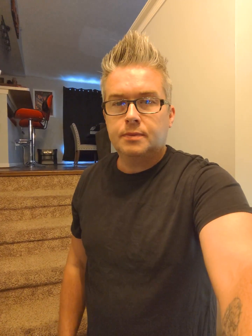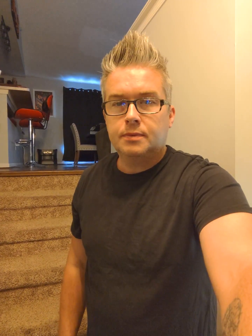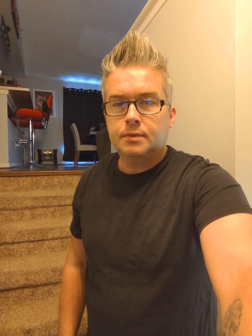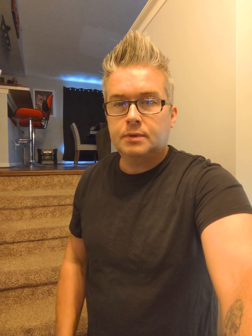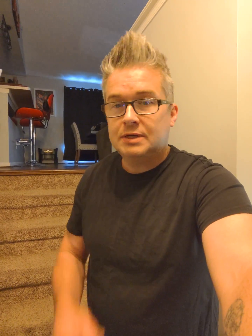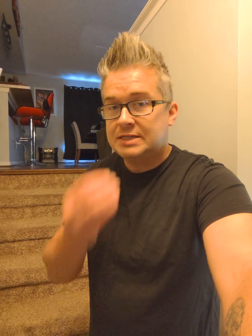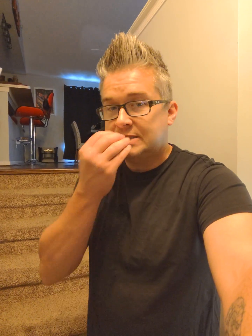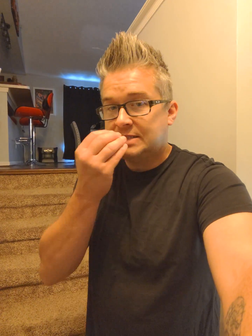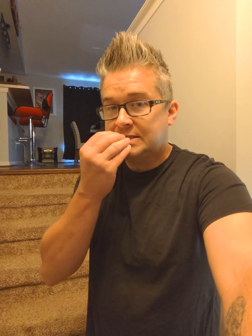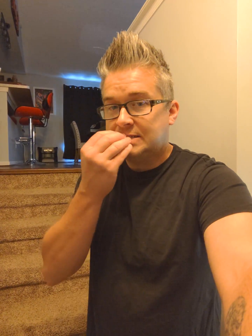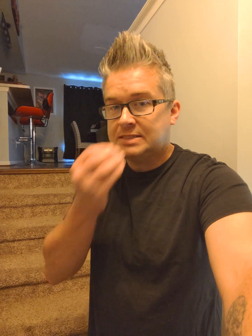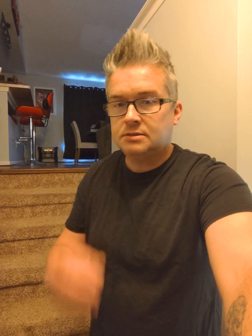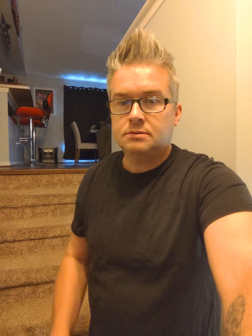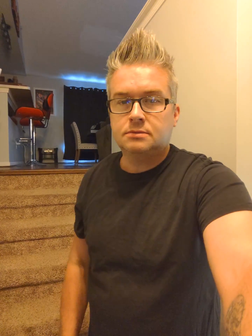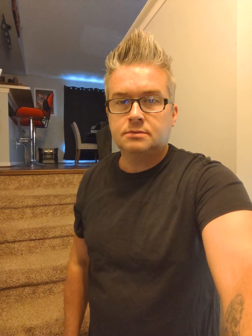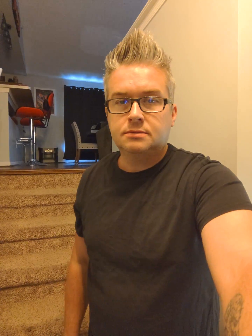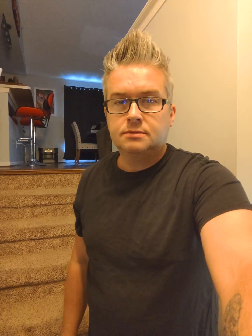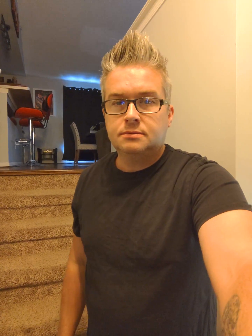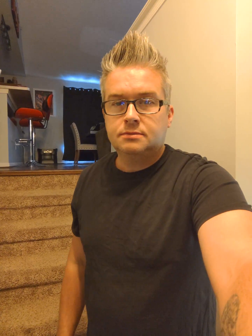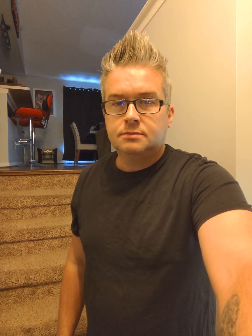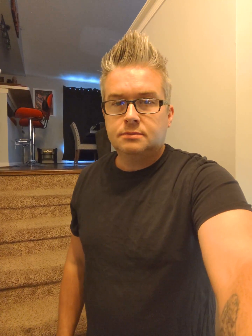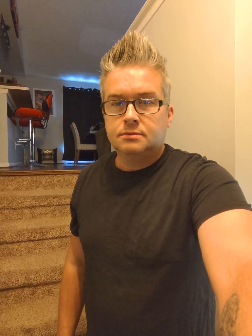eat